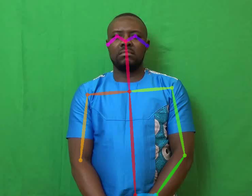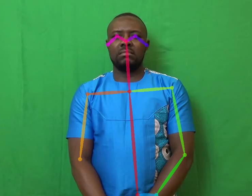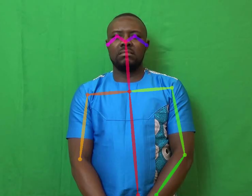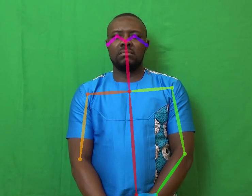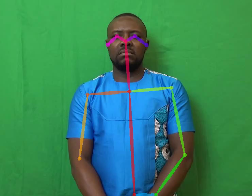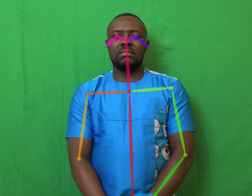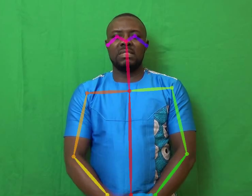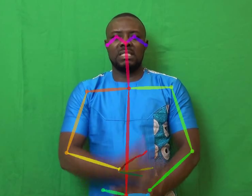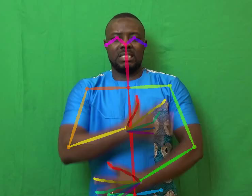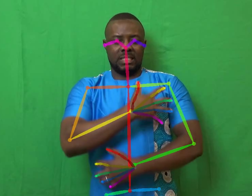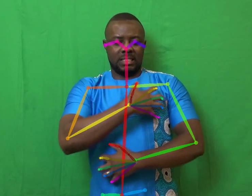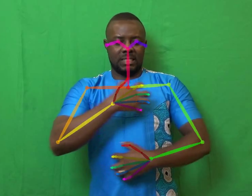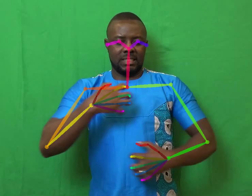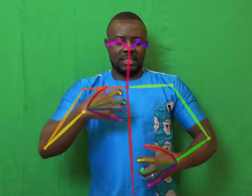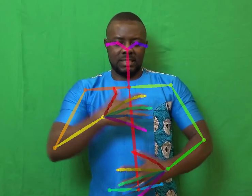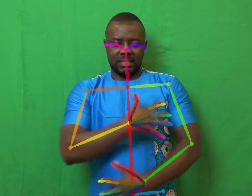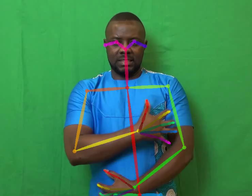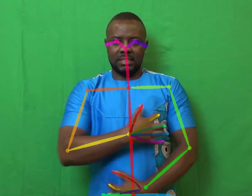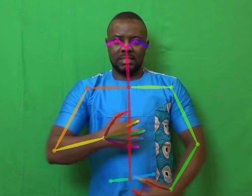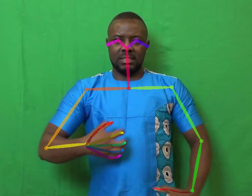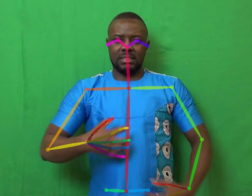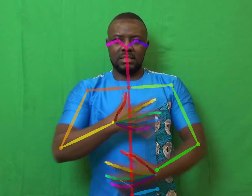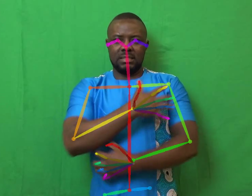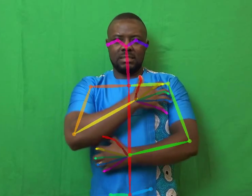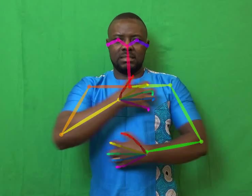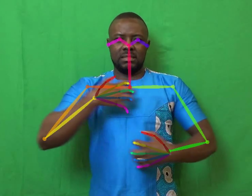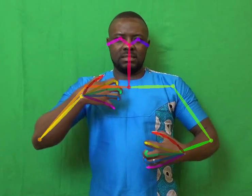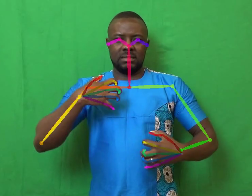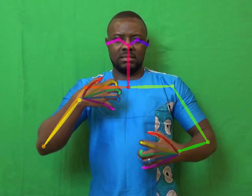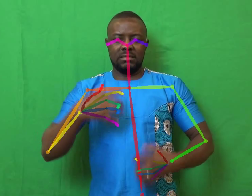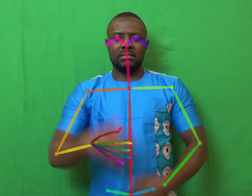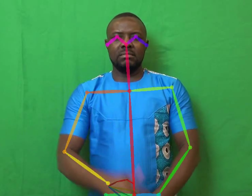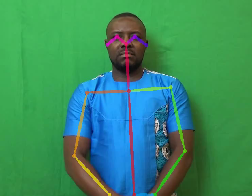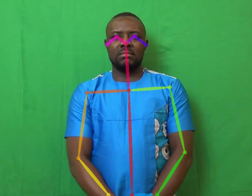zebra